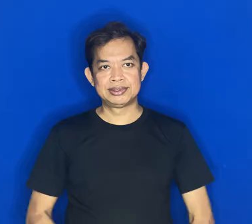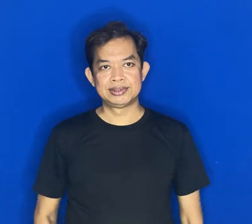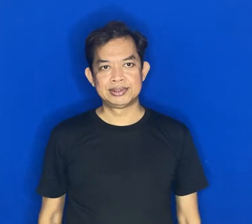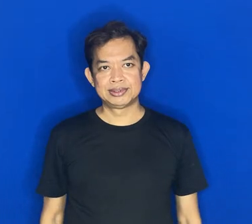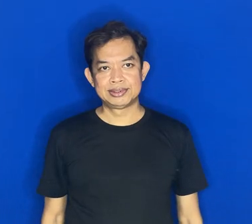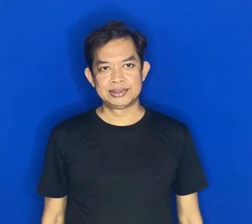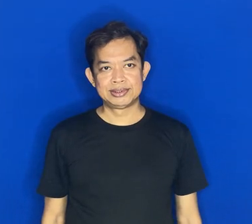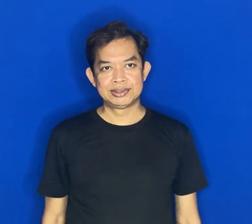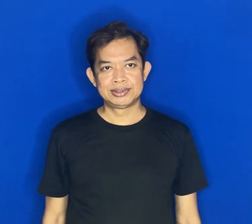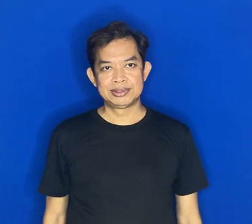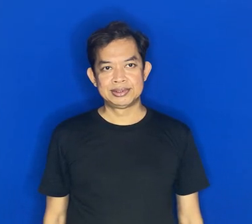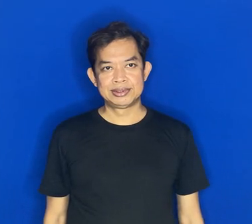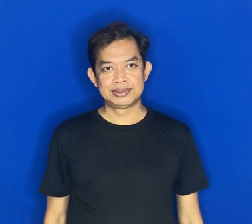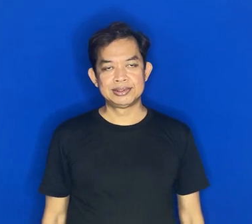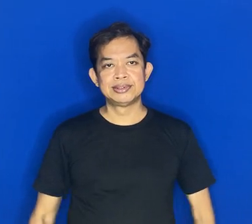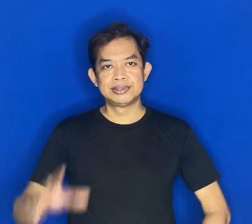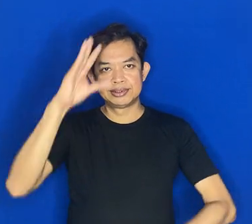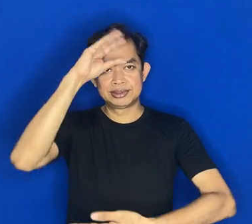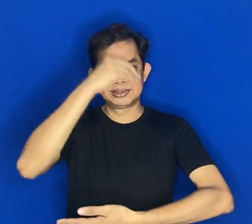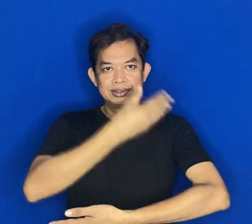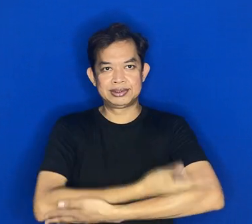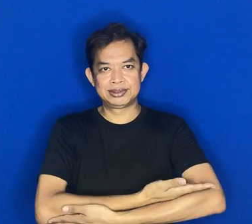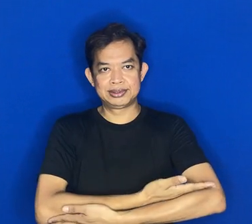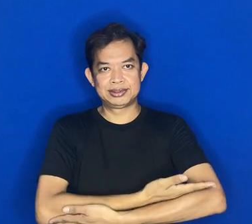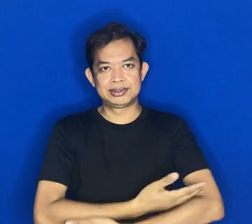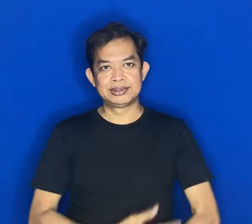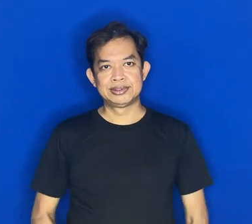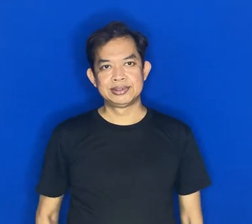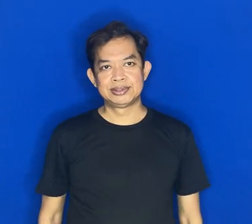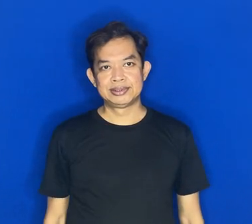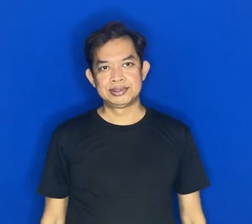son